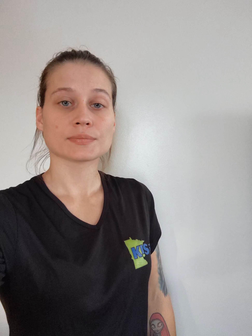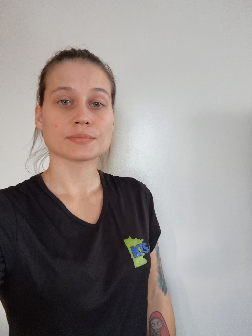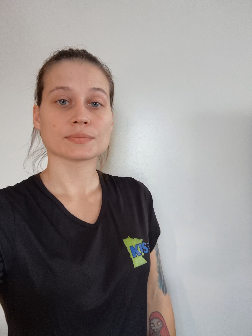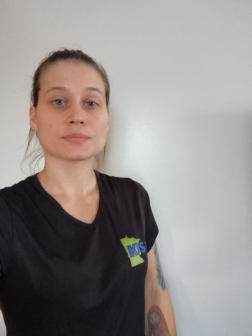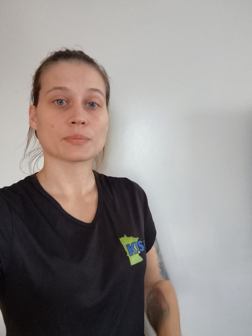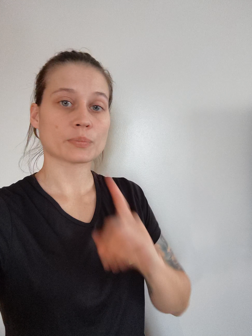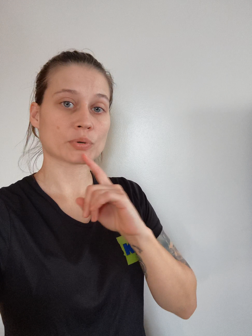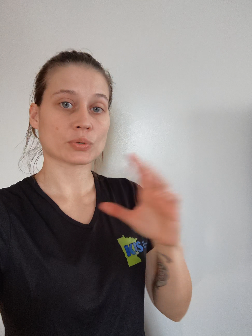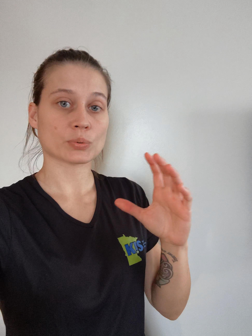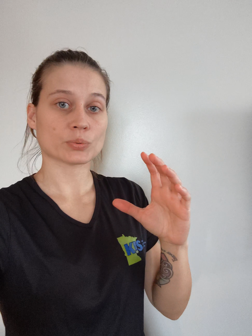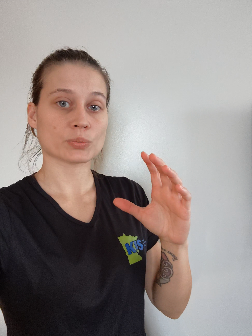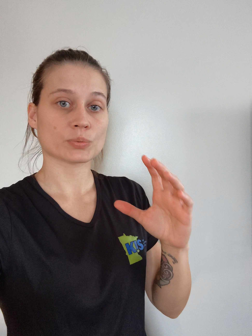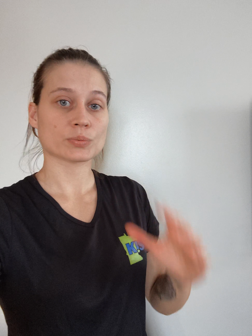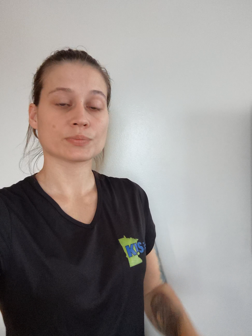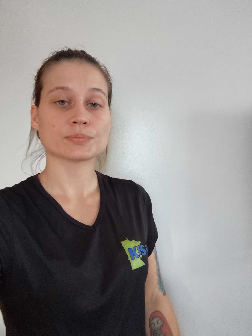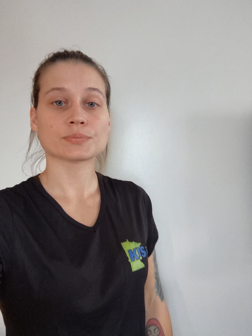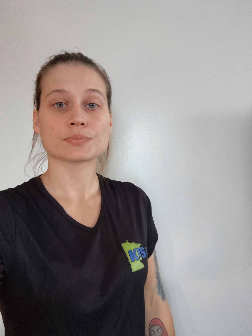balloon